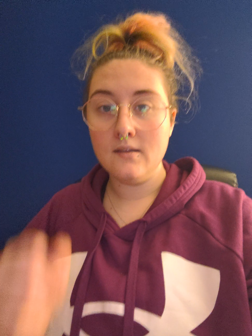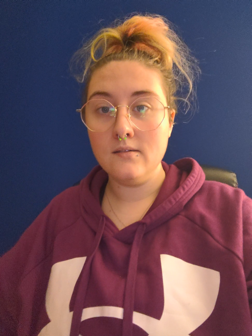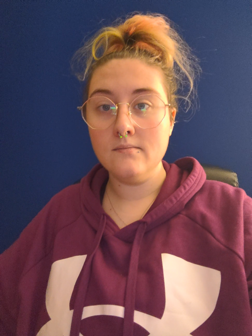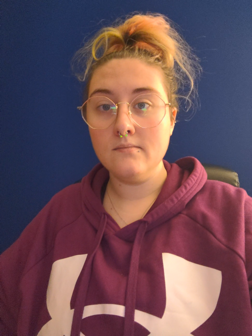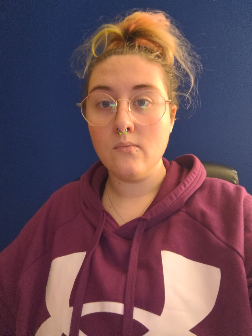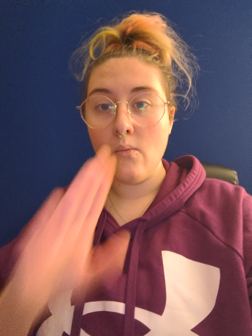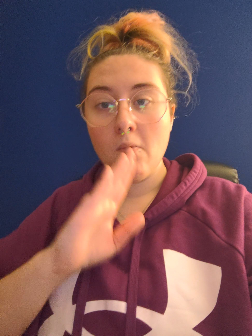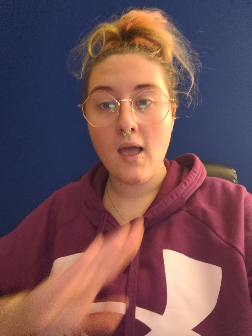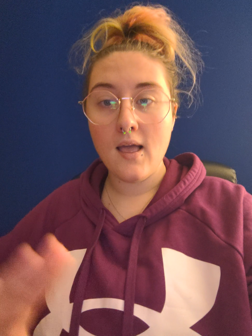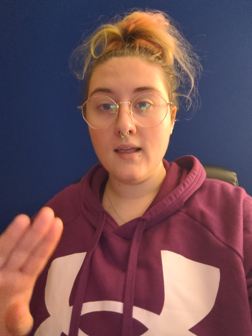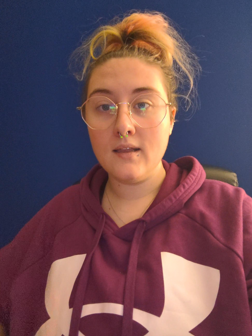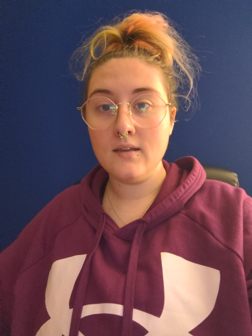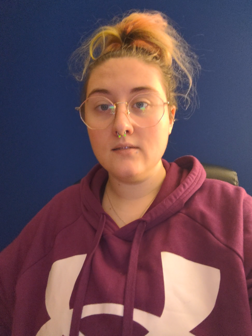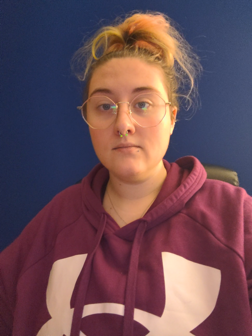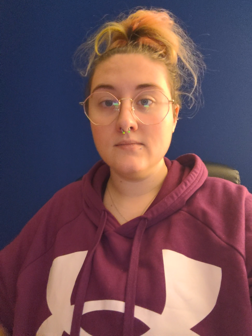quiet